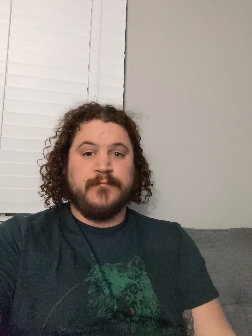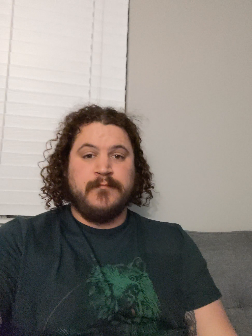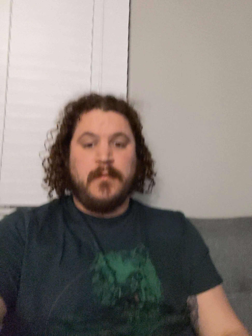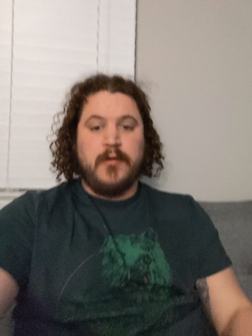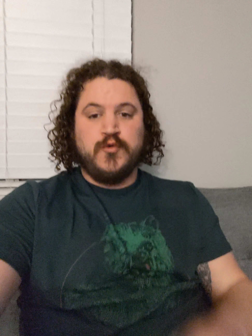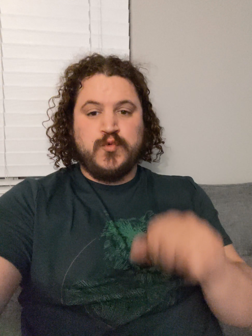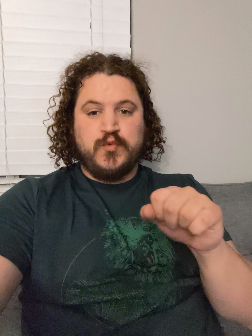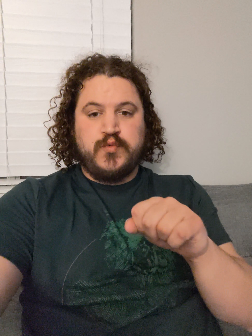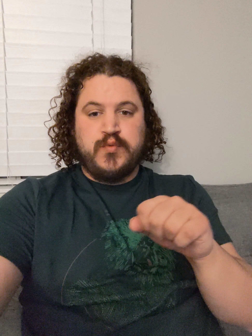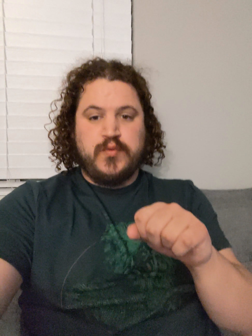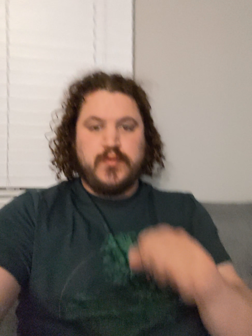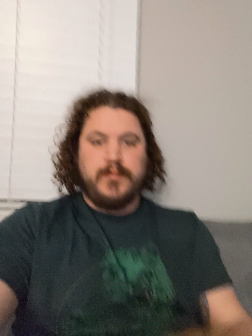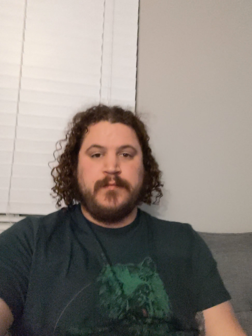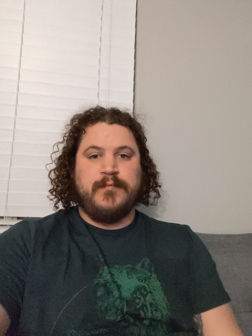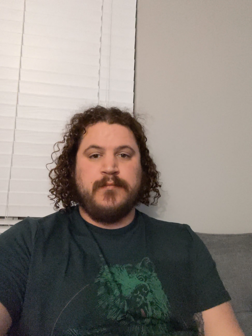shoe